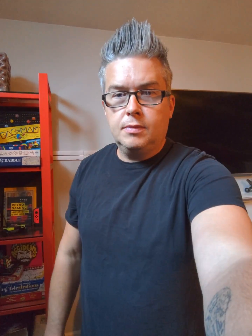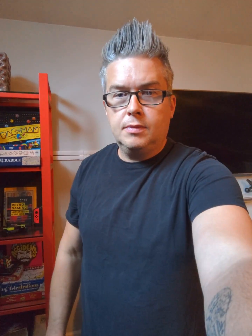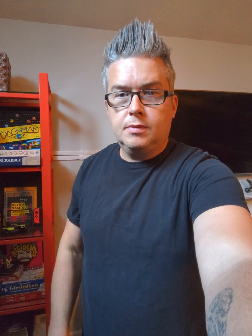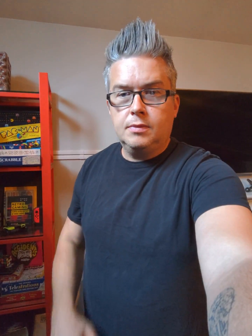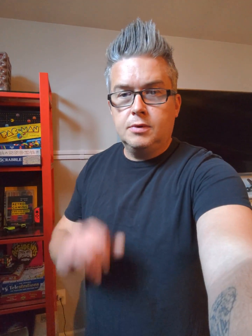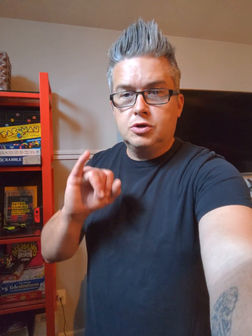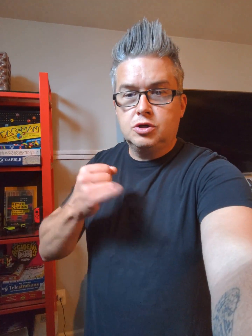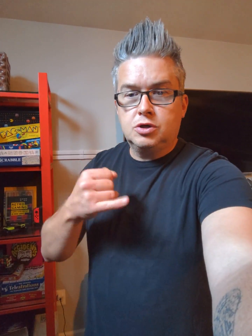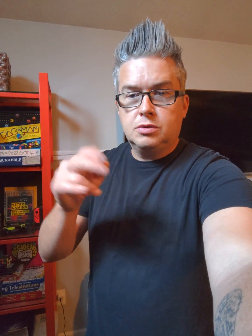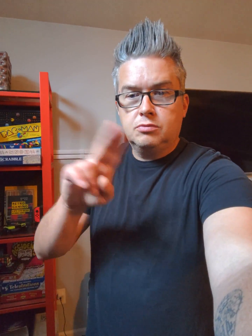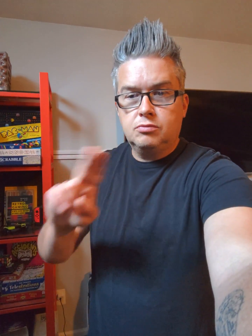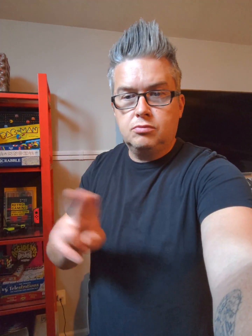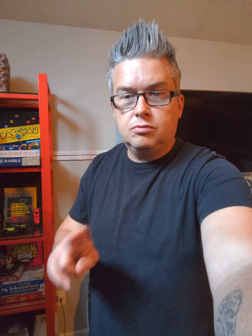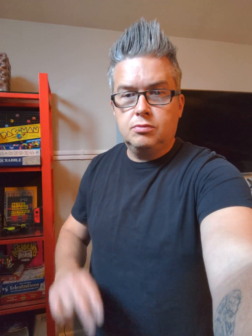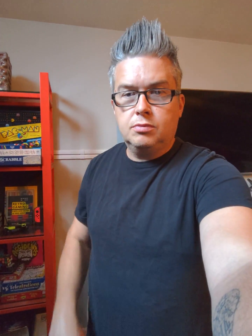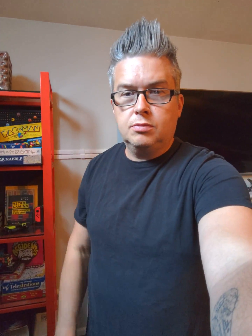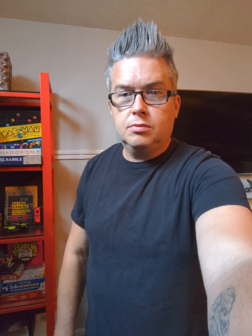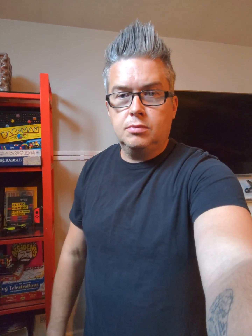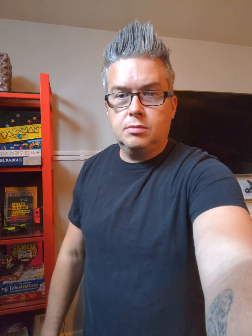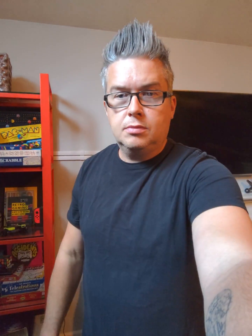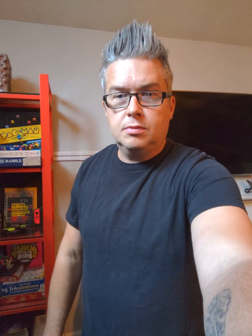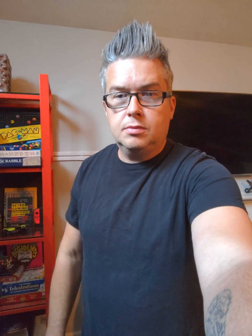jelly